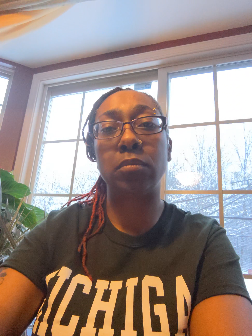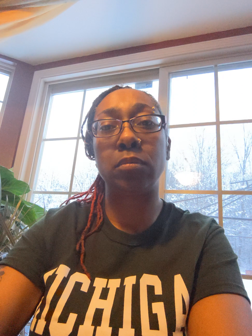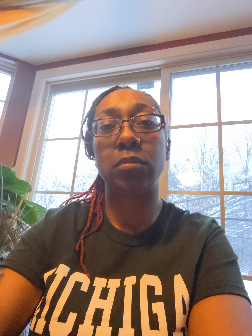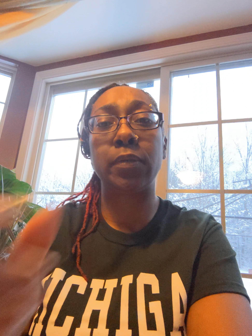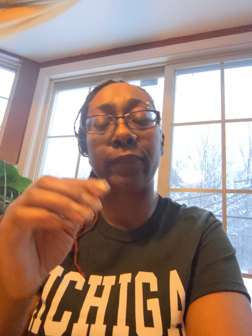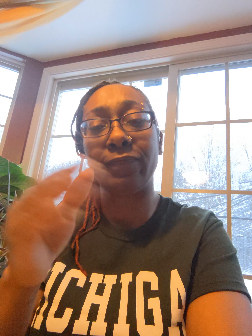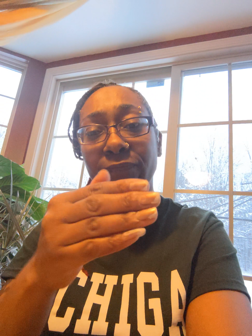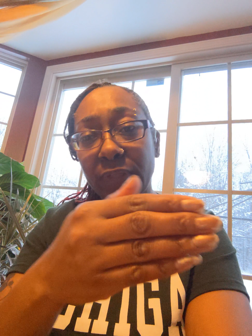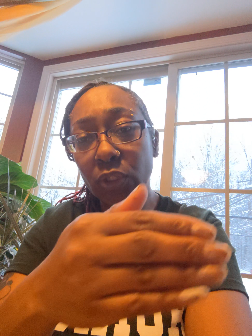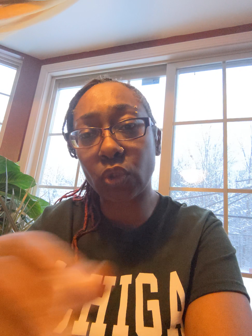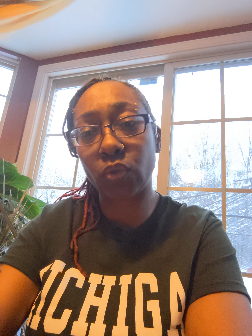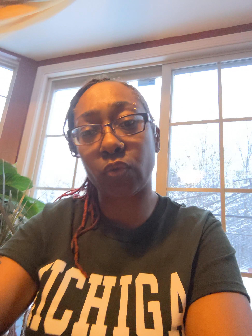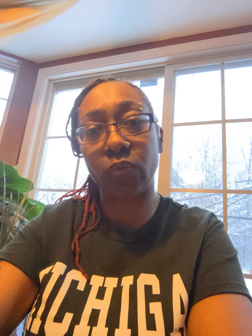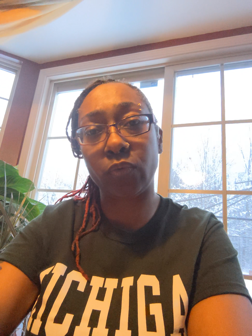fish